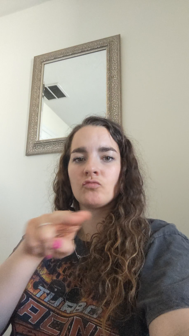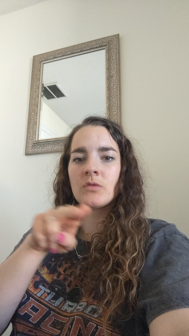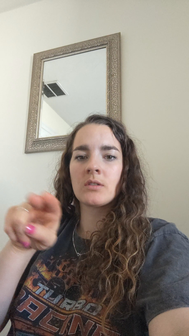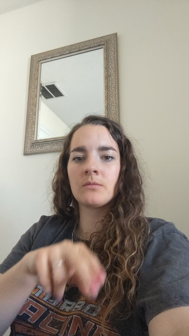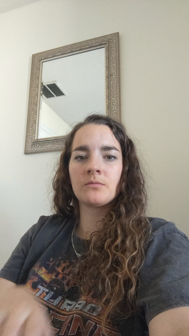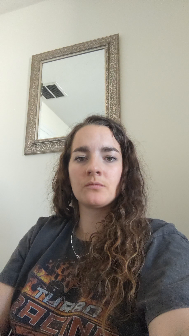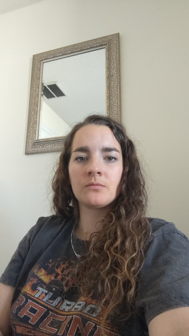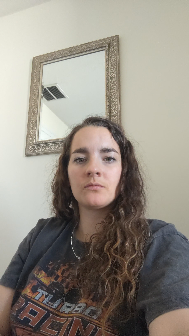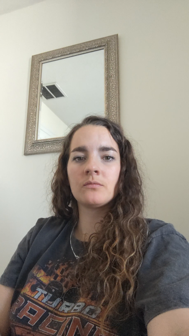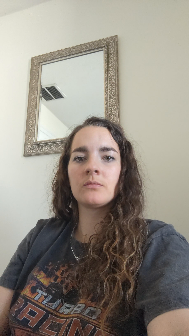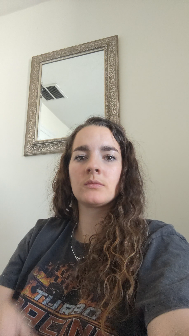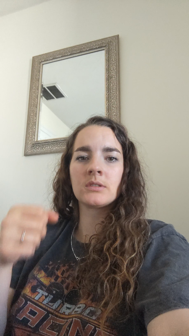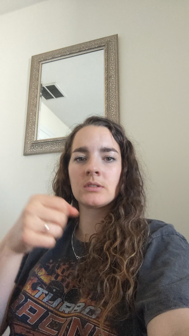hit